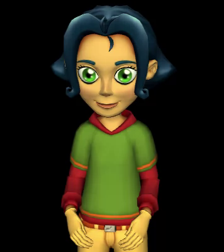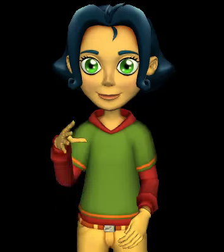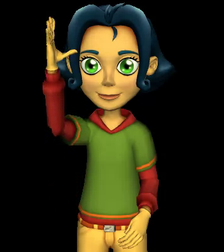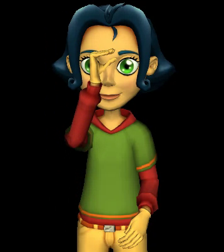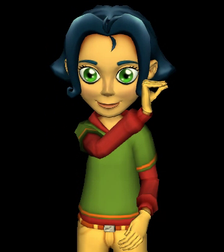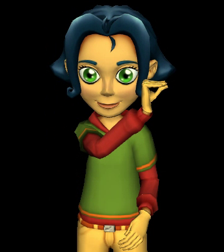ينسى